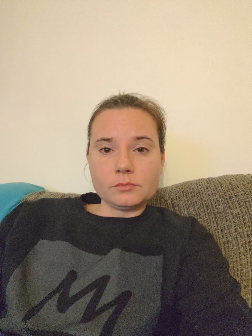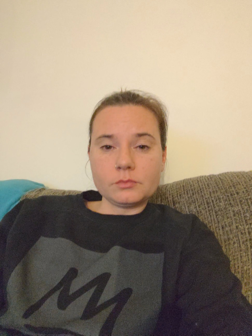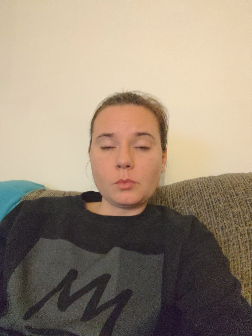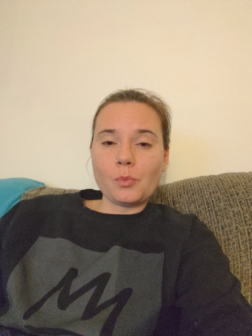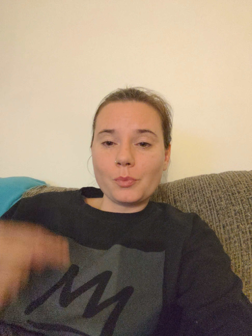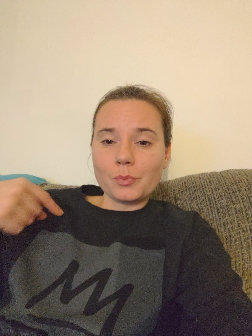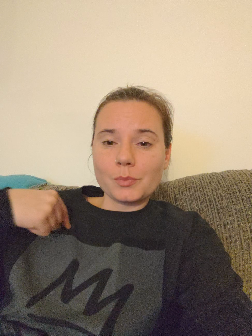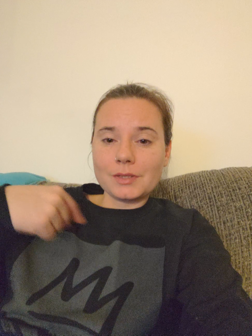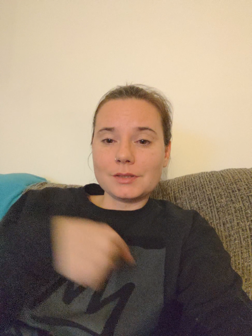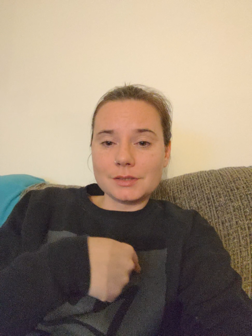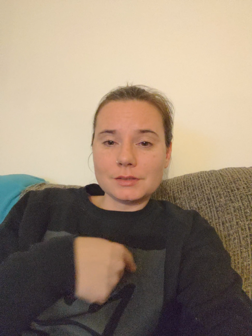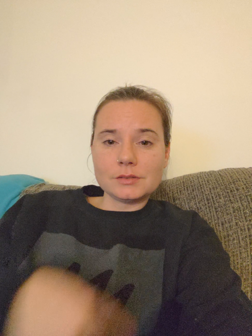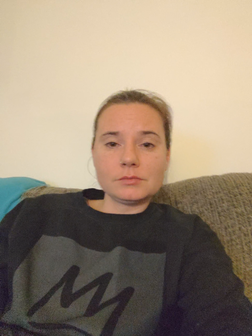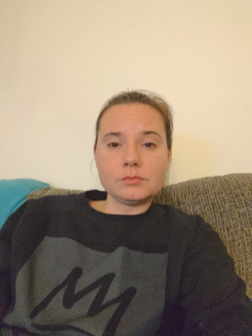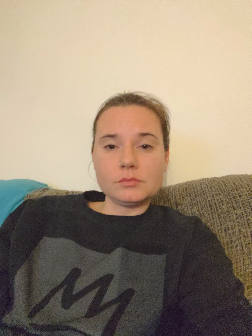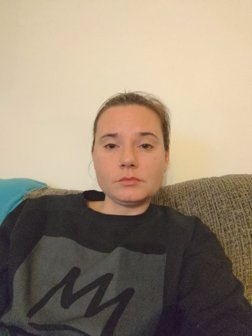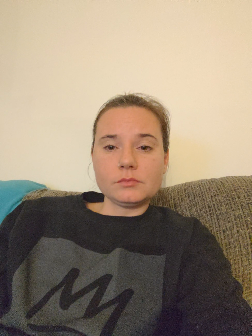we